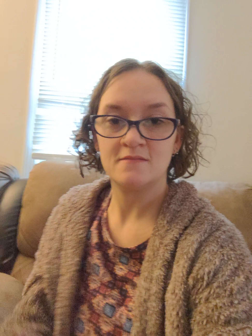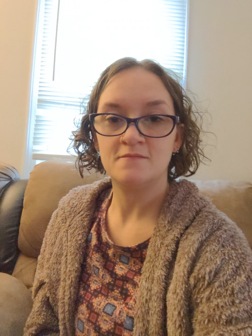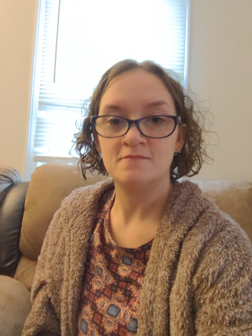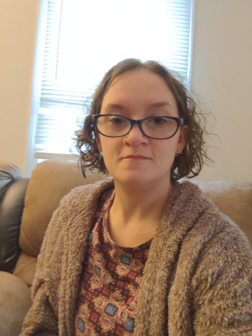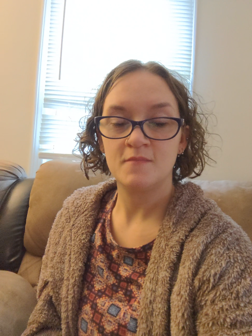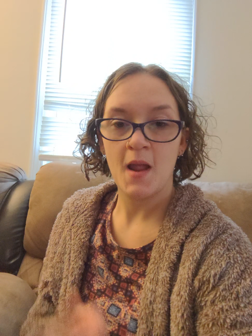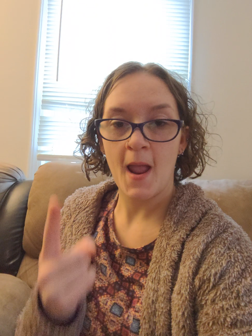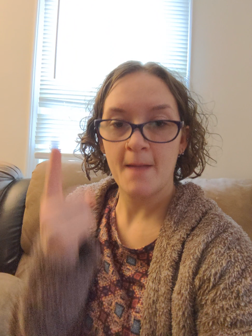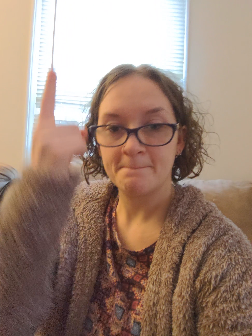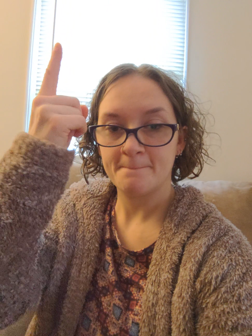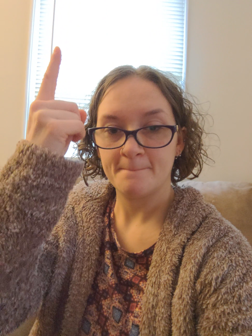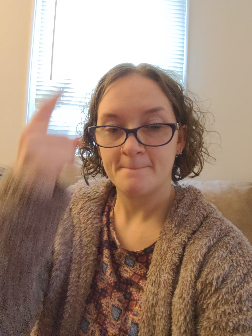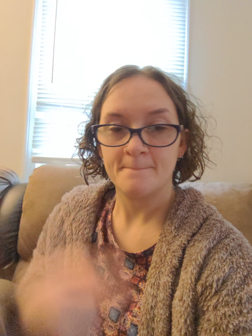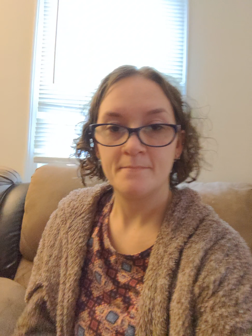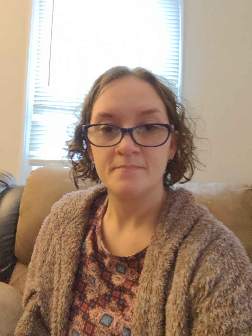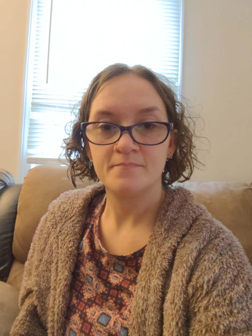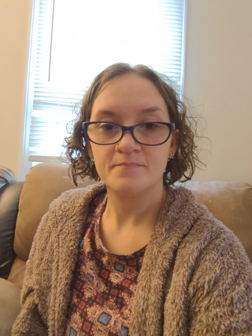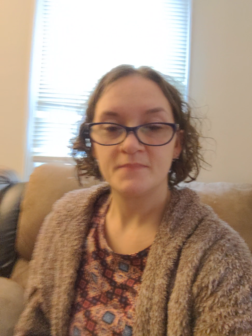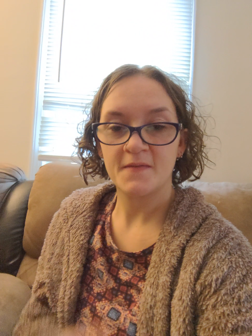up